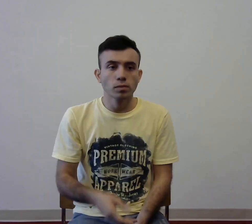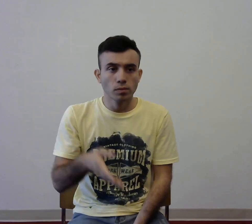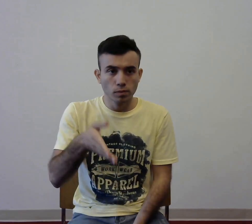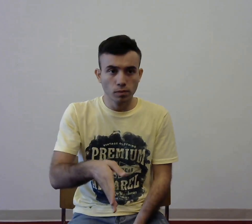burda